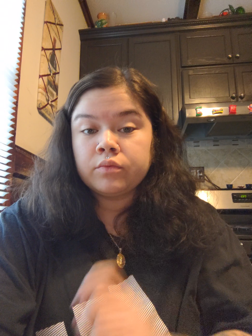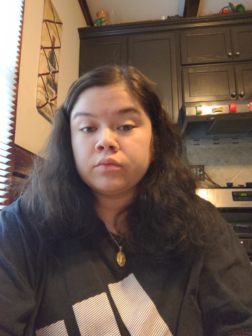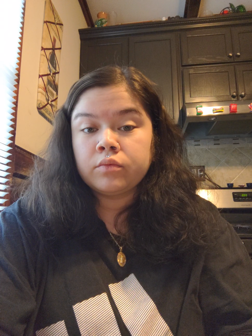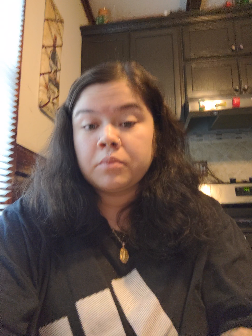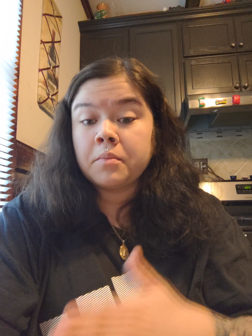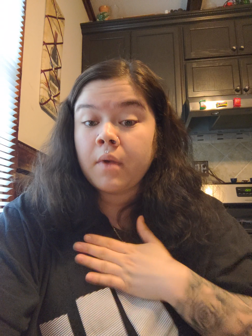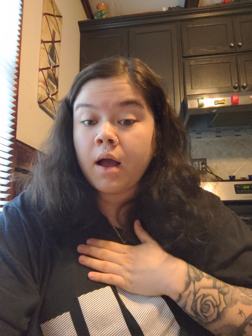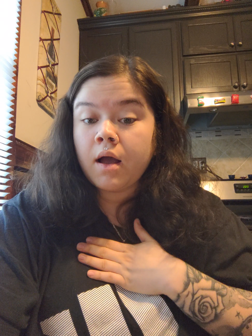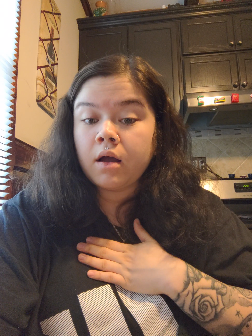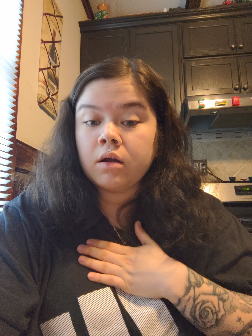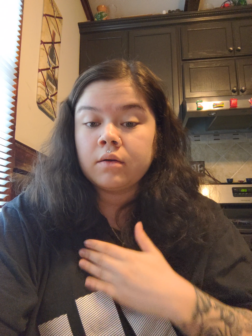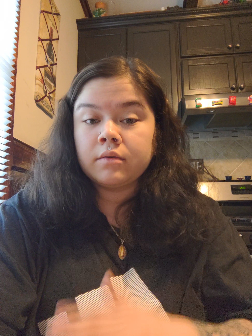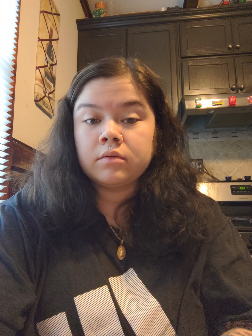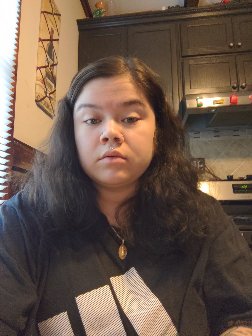my